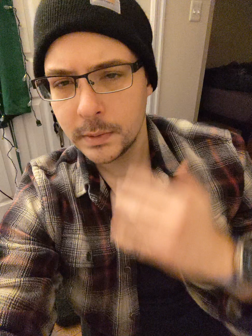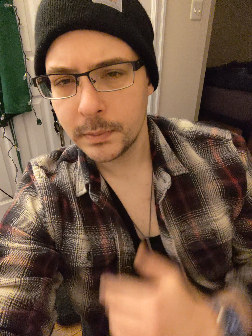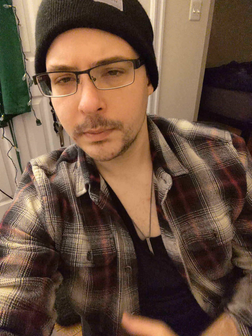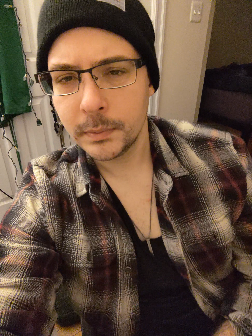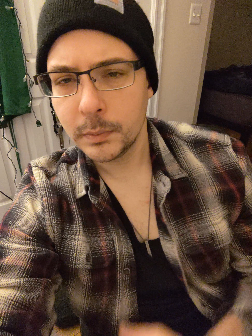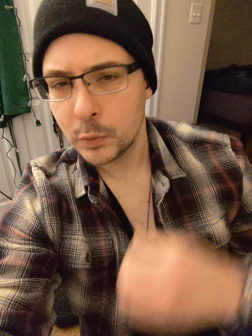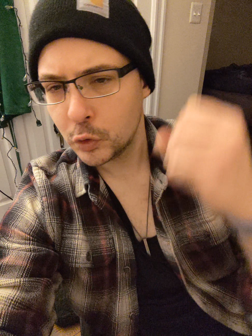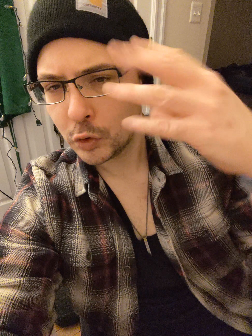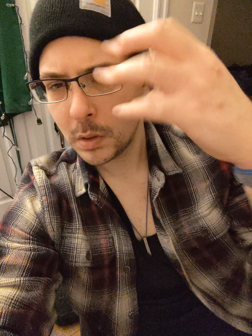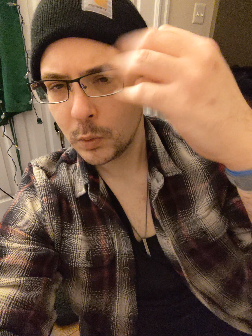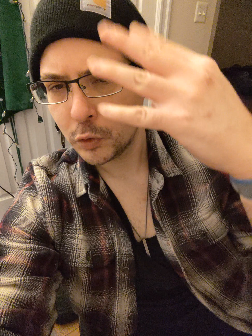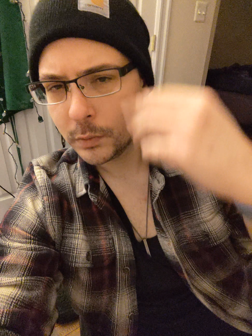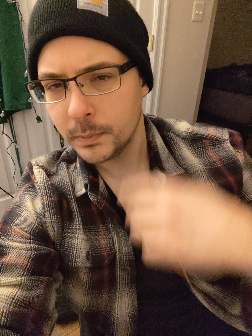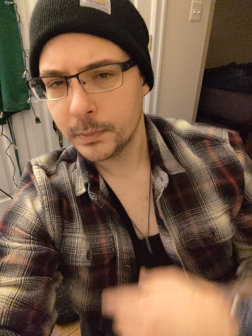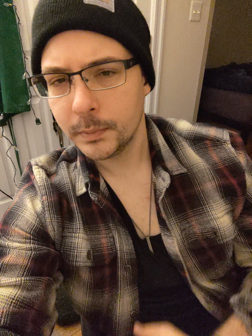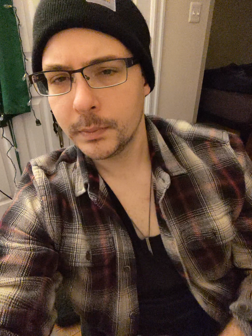shower